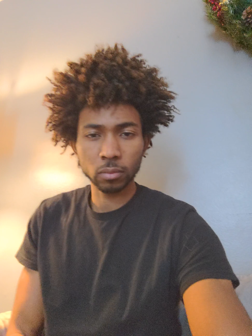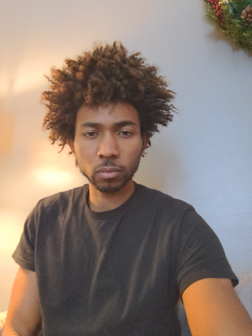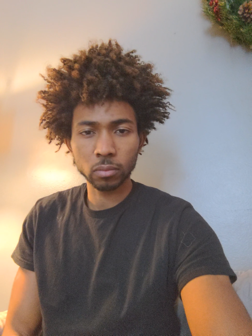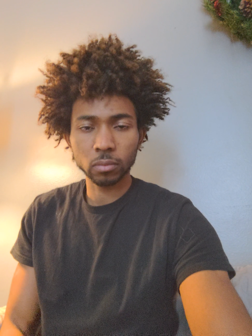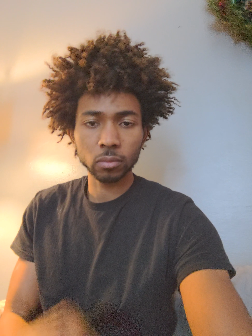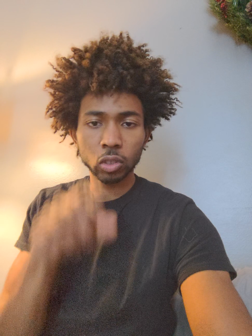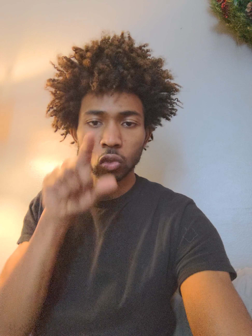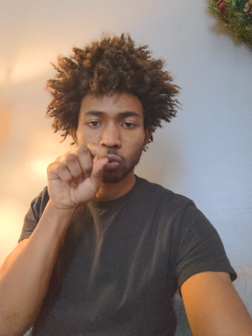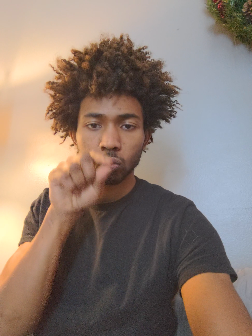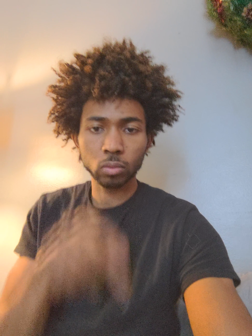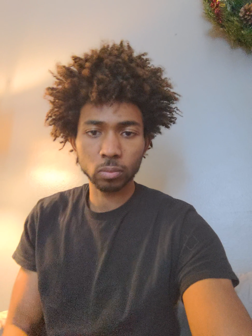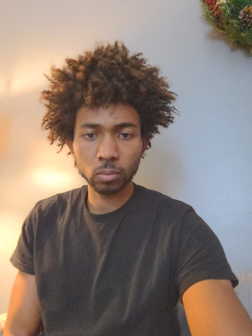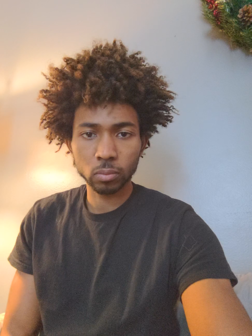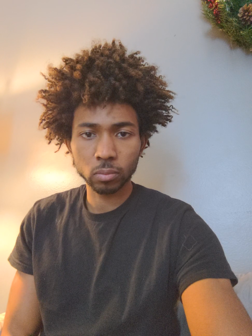hen